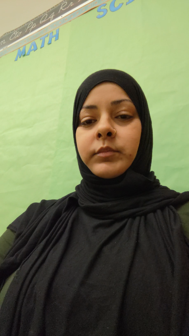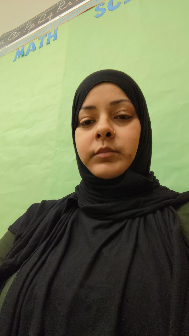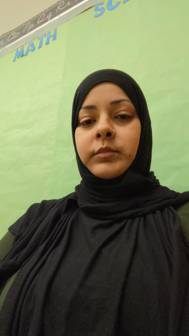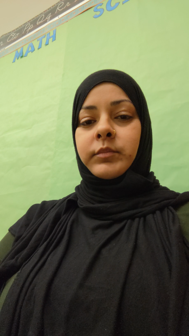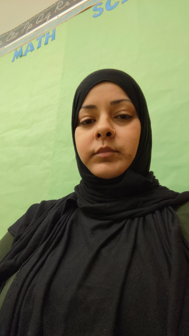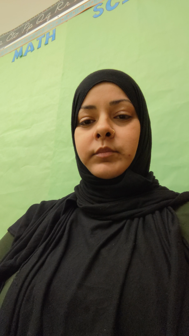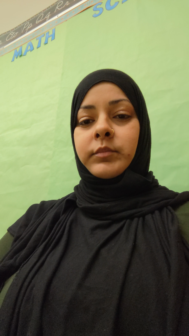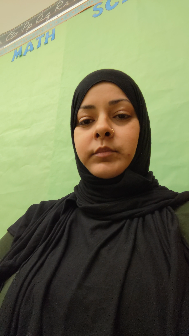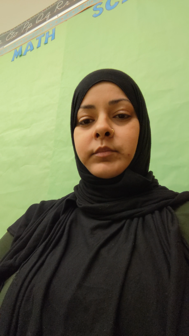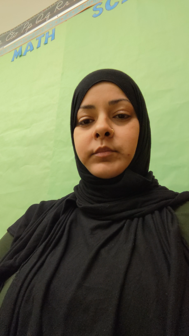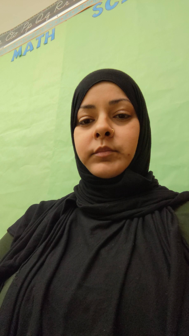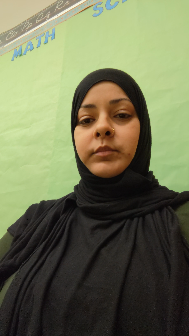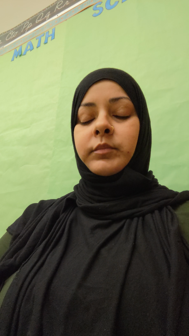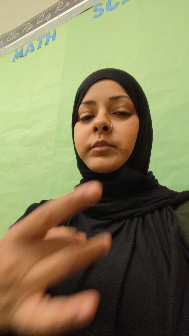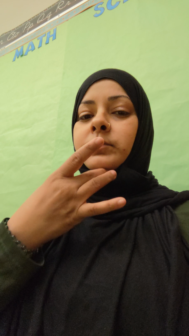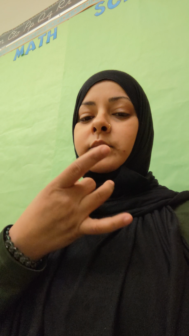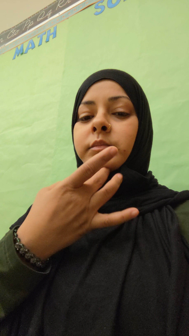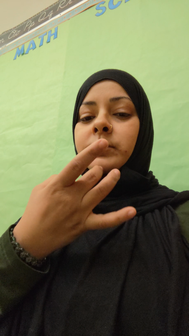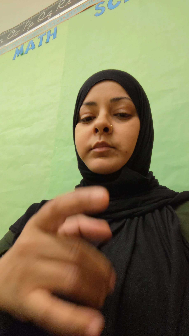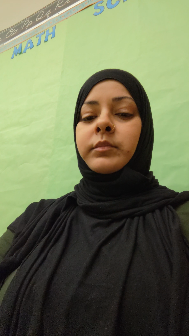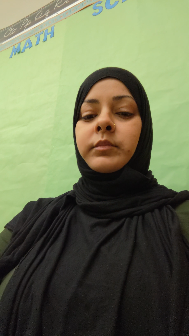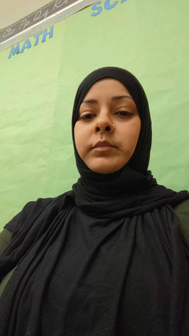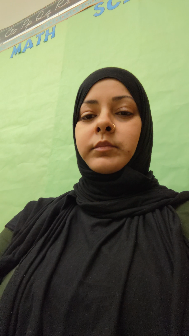light bulb